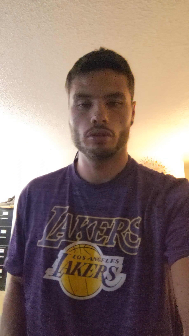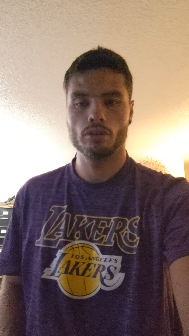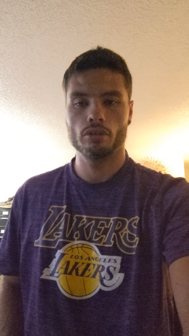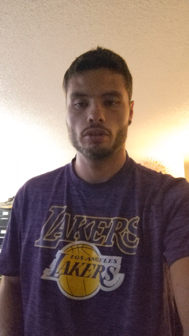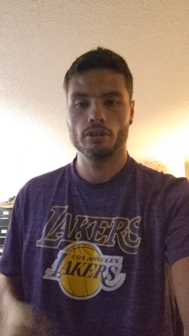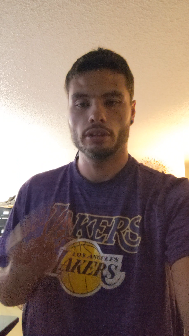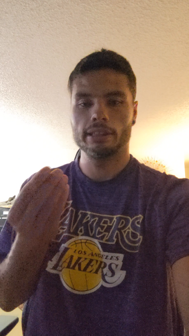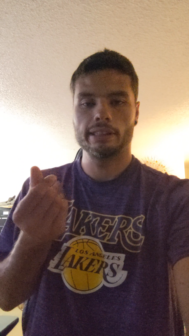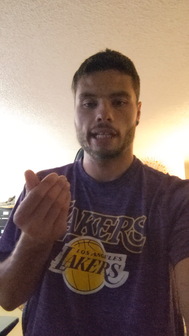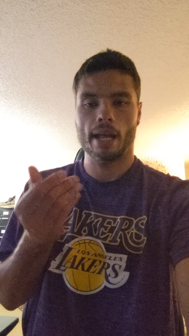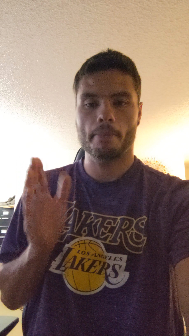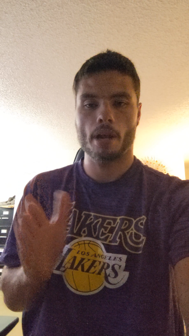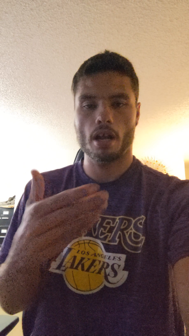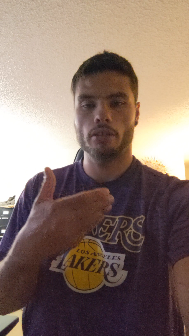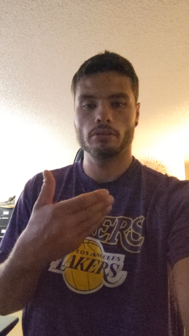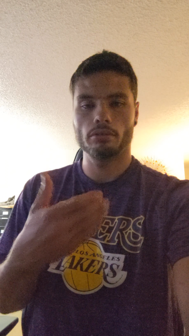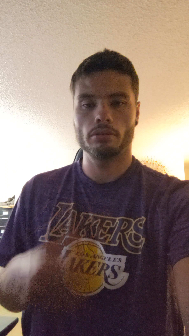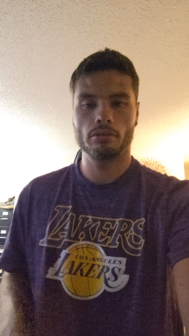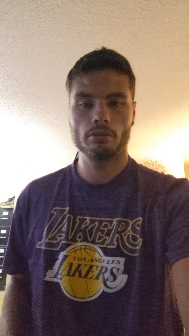sandbox